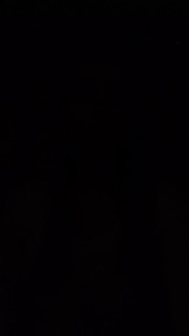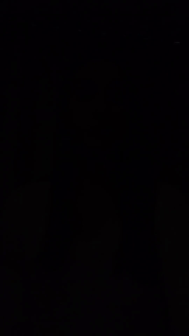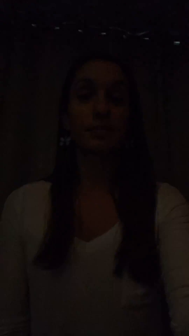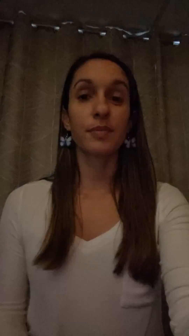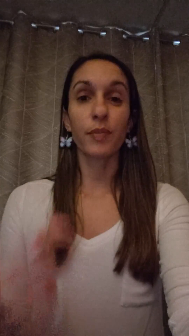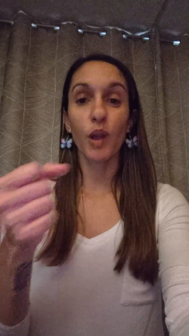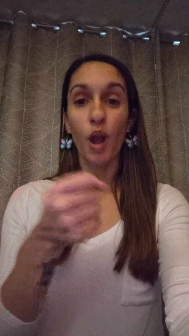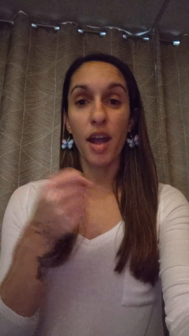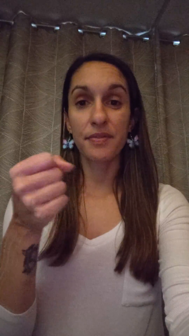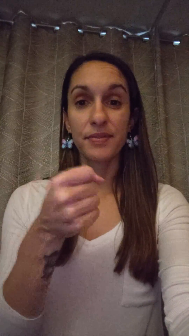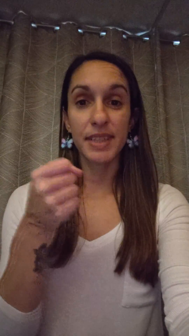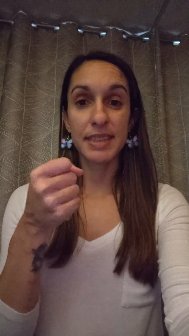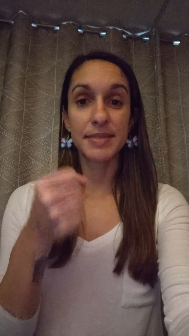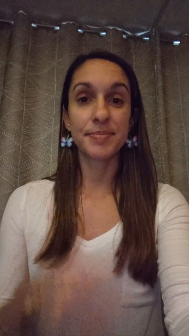coffee